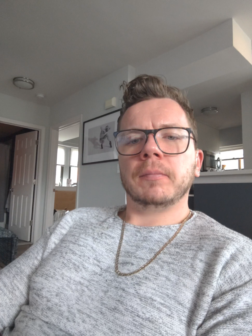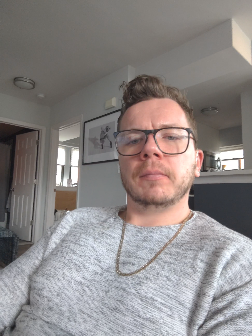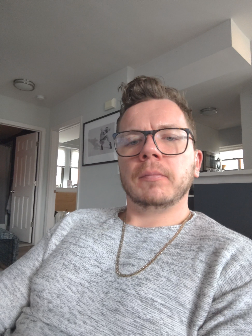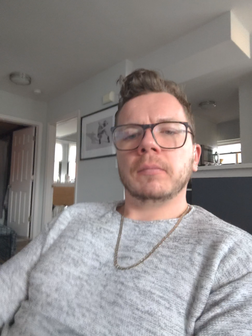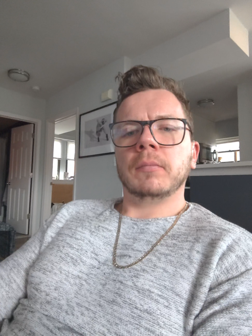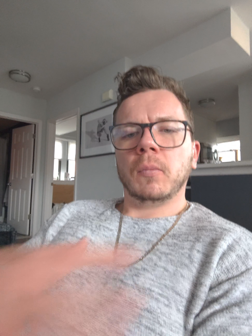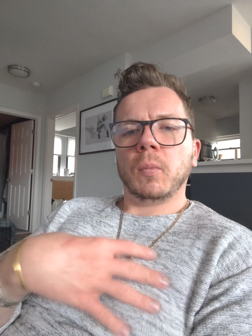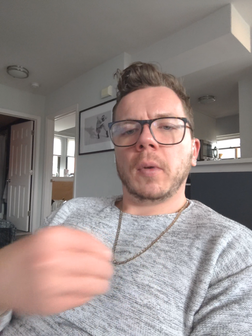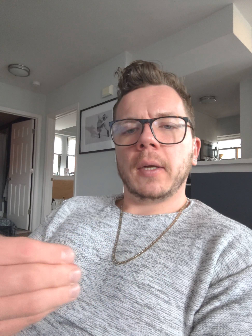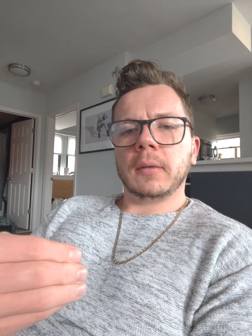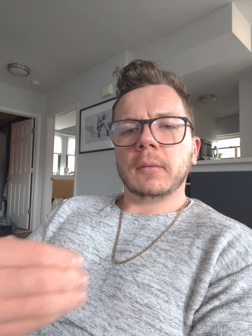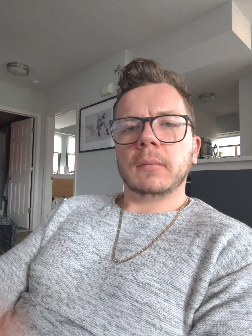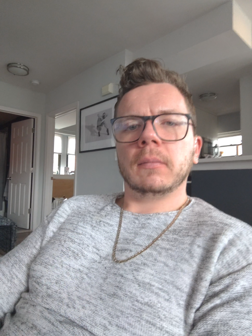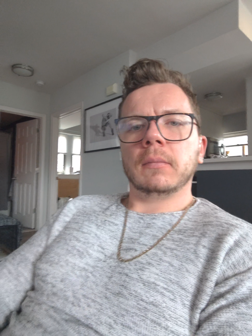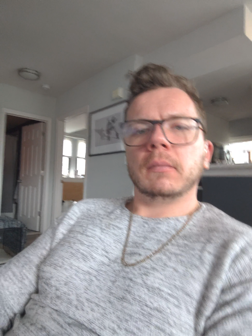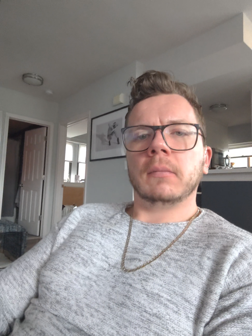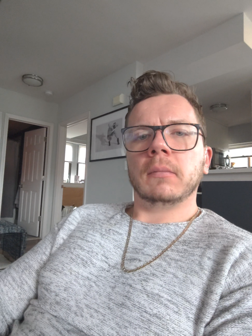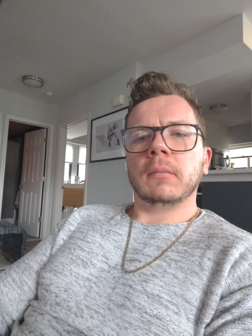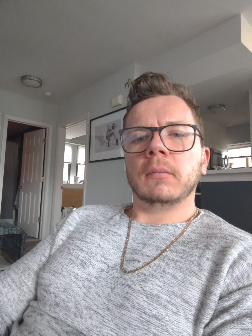white